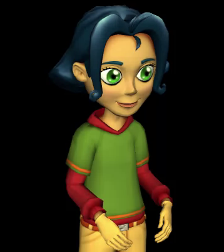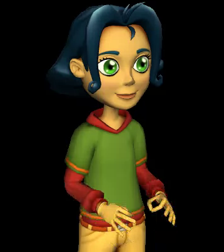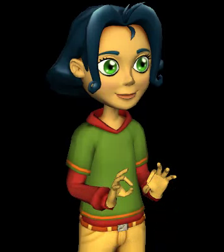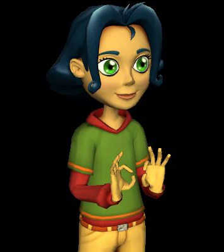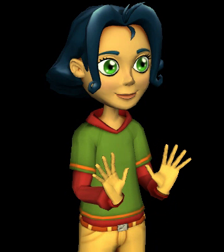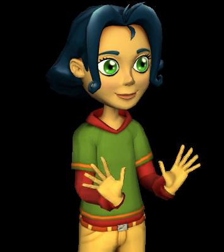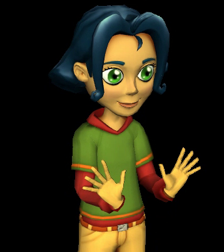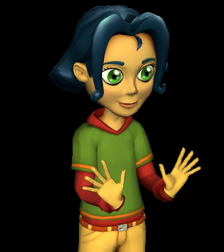وقت